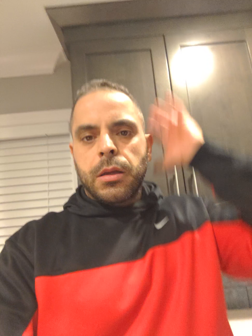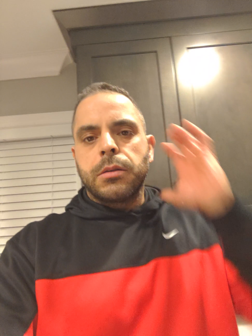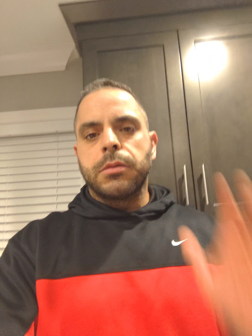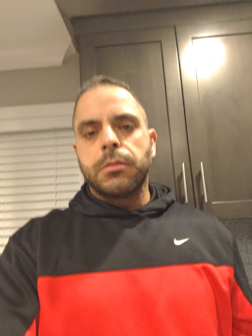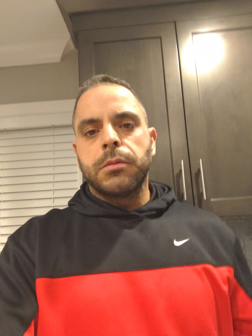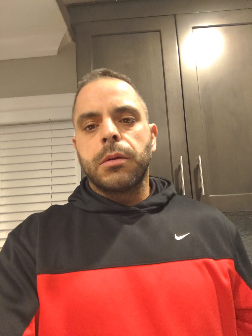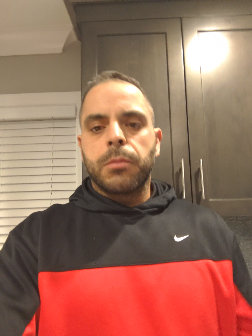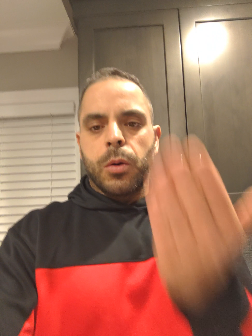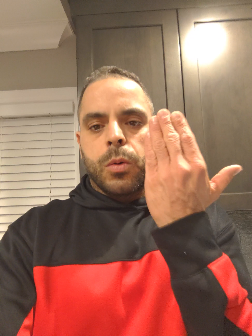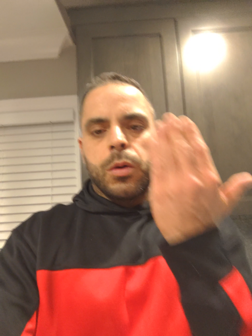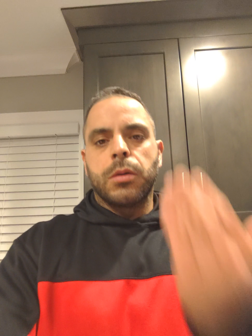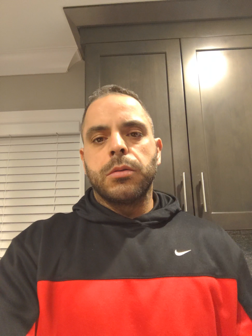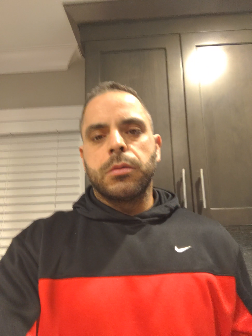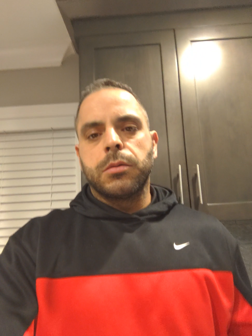morning